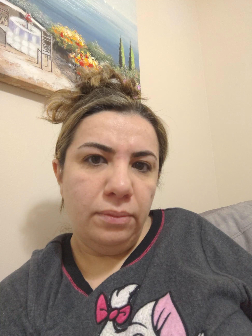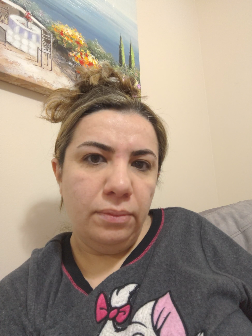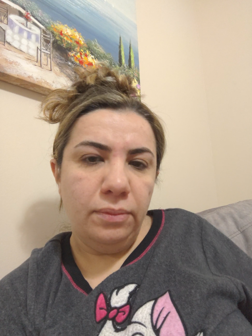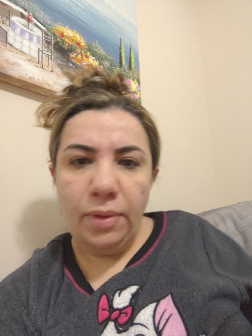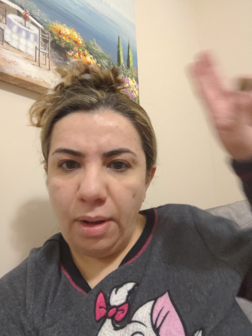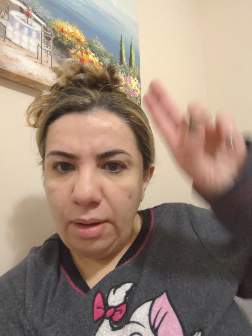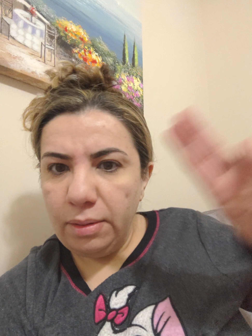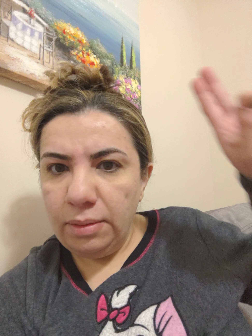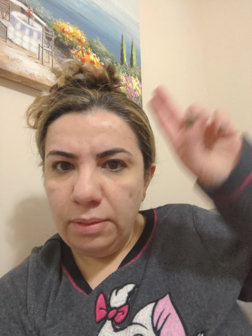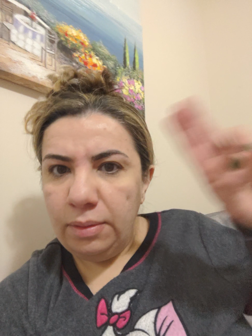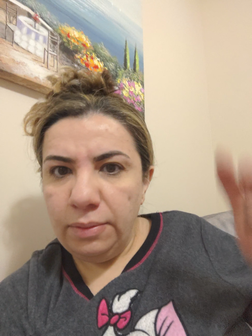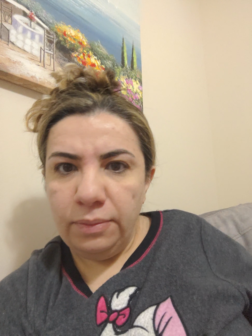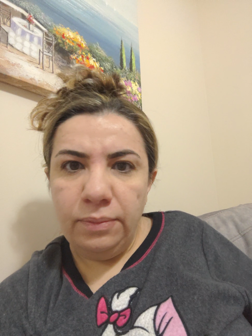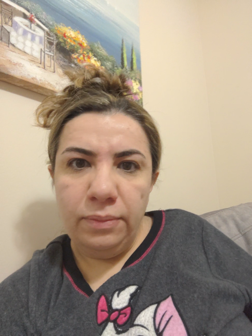uncle